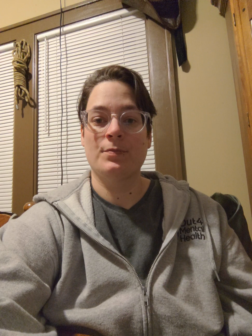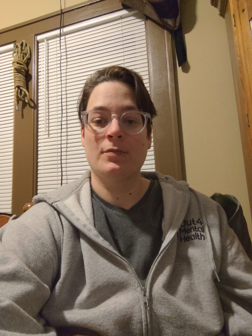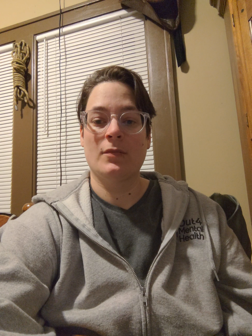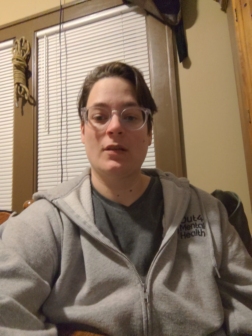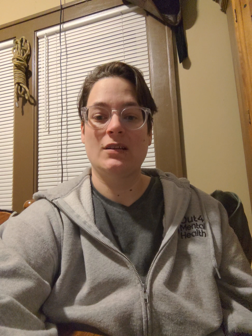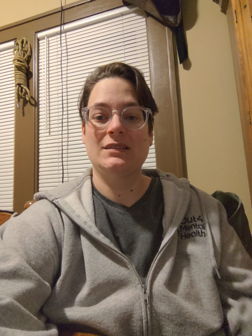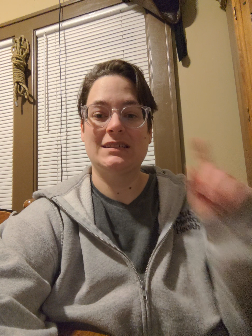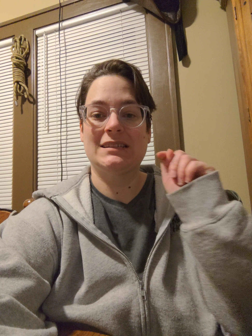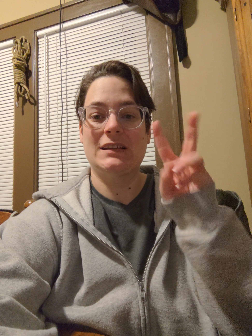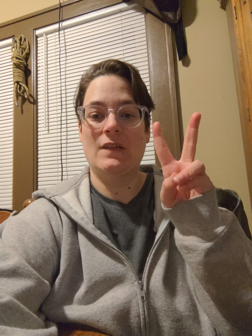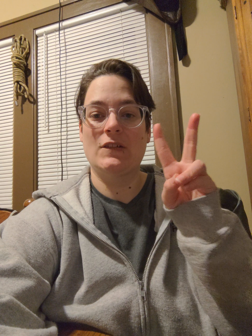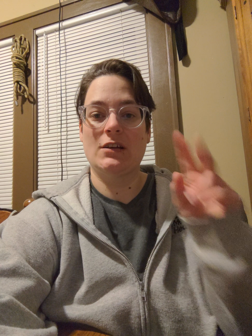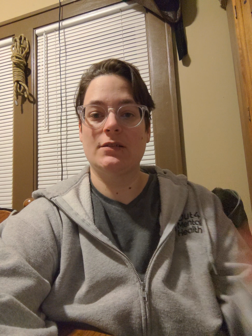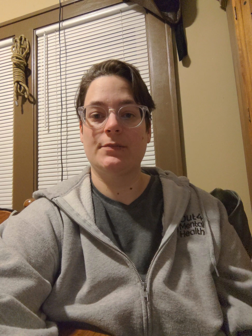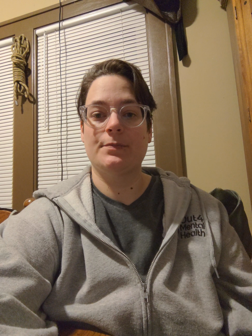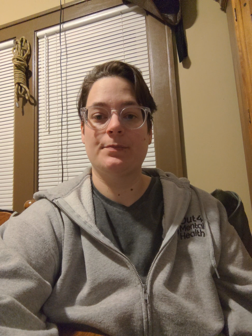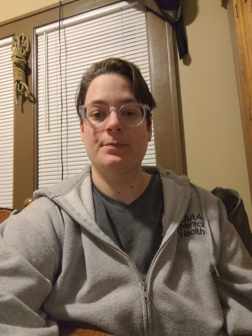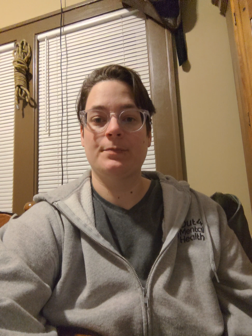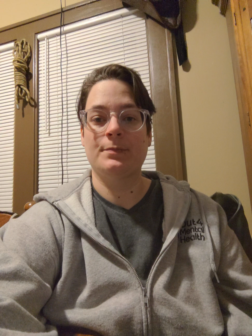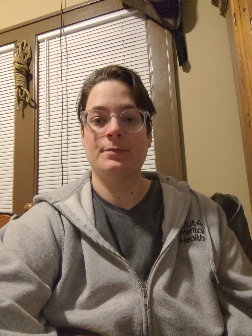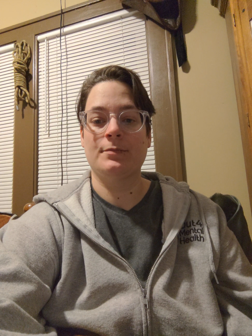TV